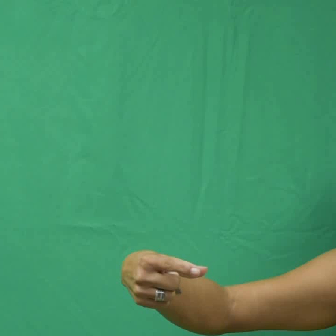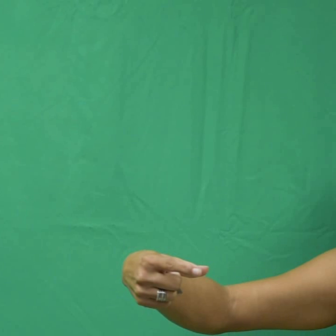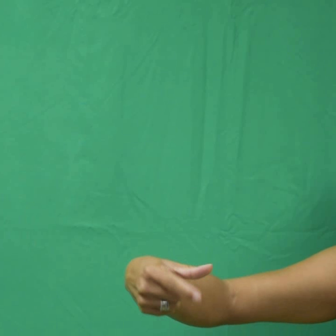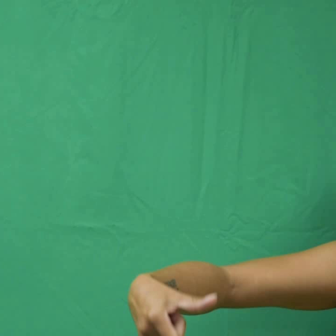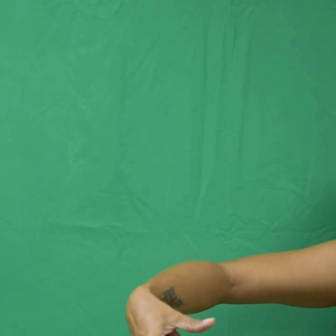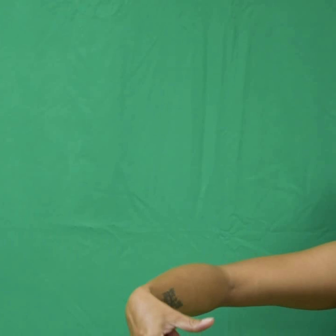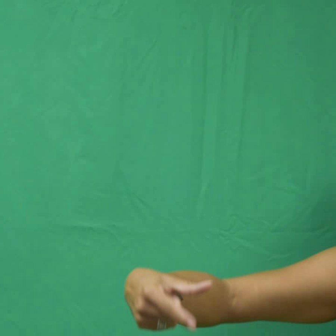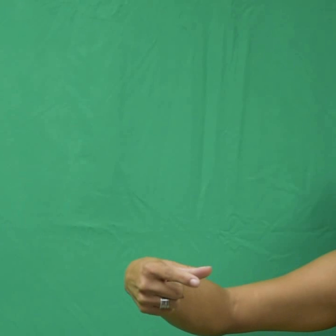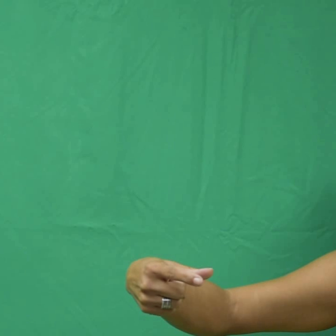Q